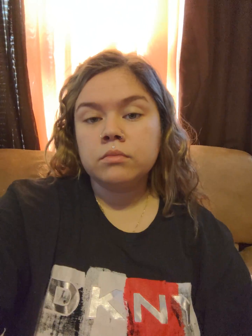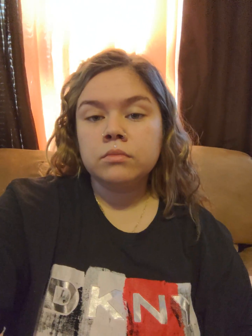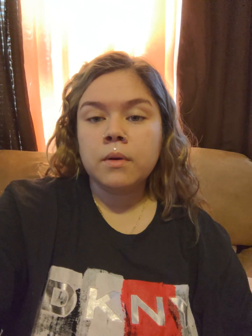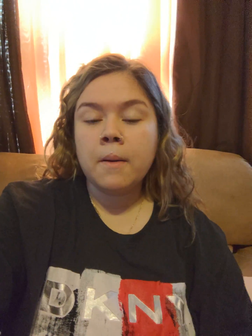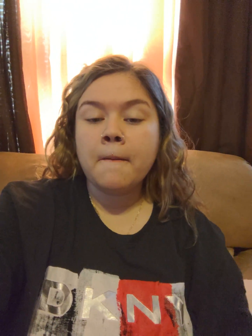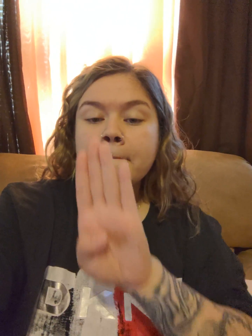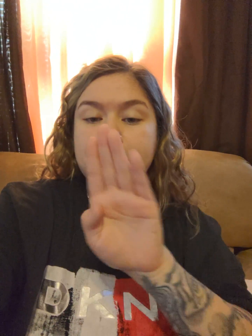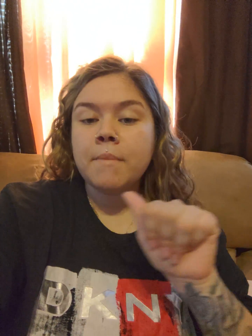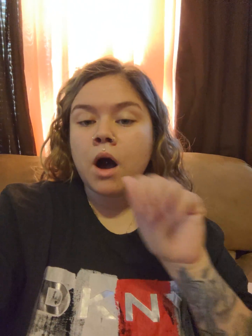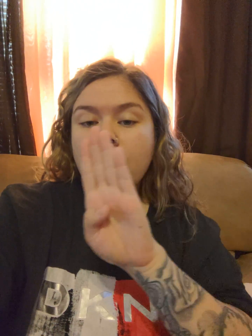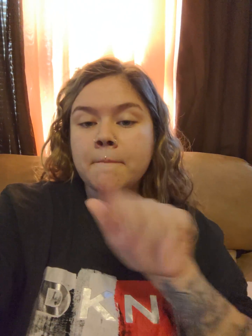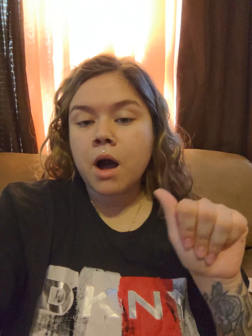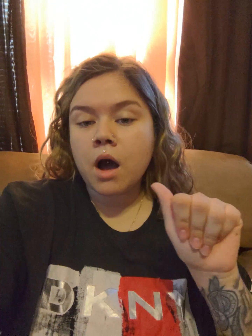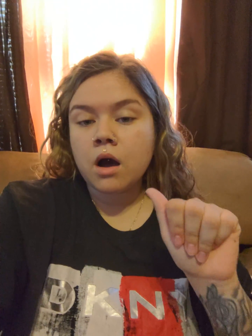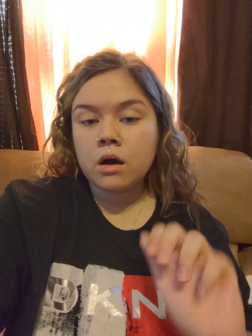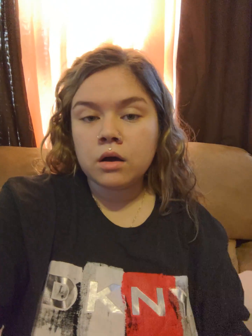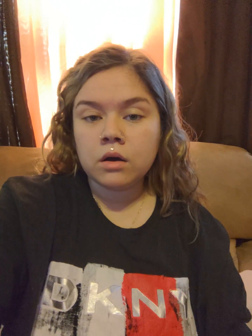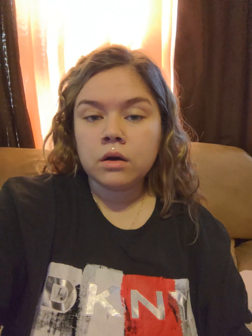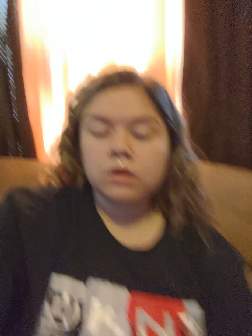baa baa